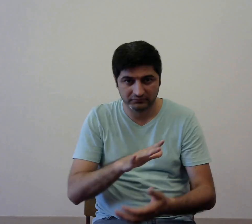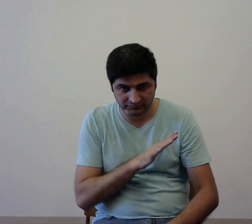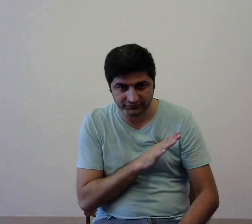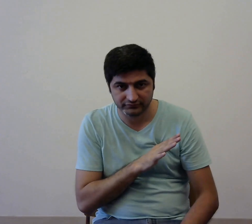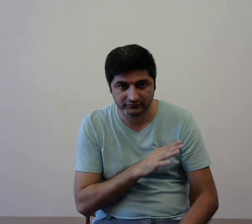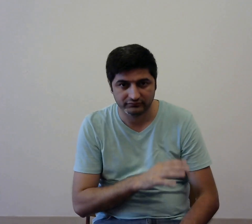olmusuz